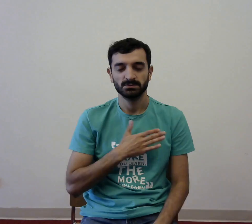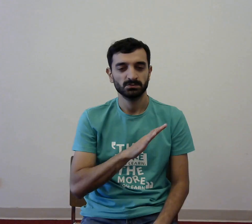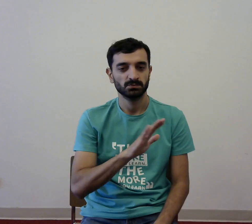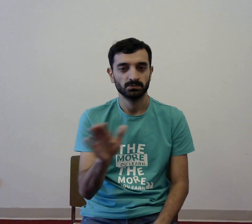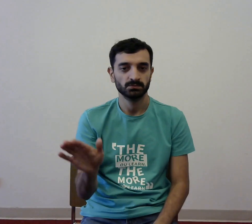deyil